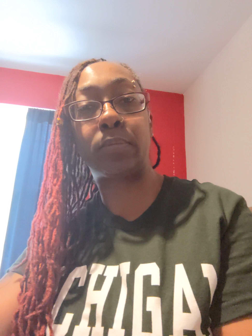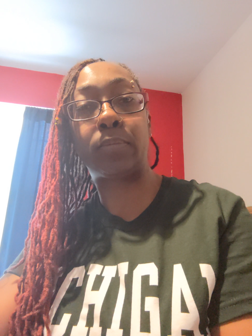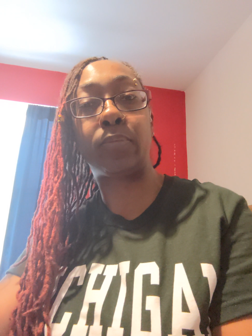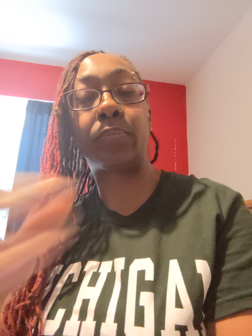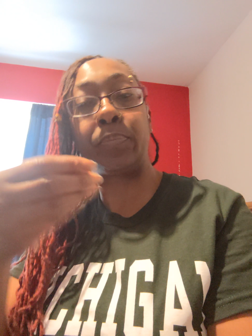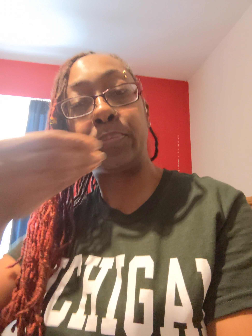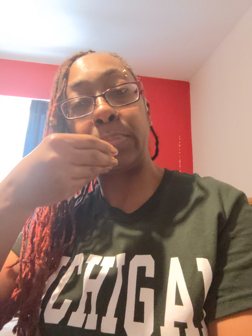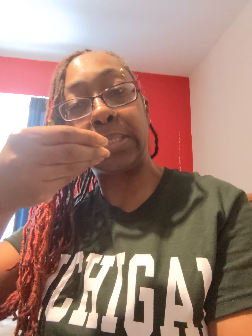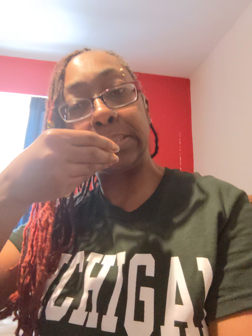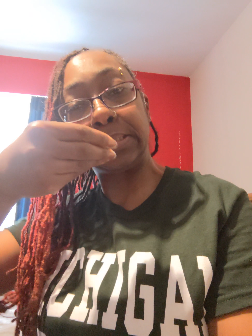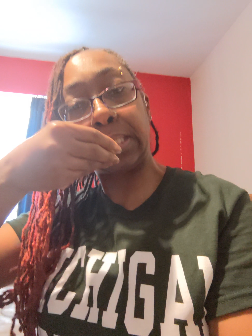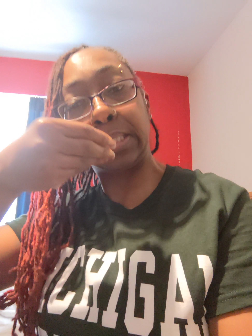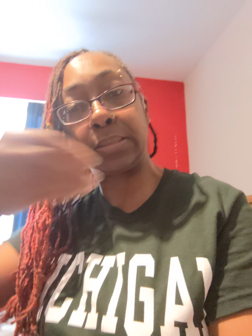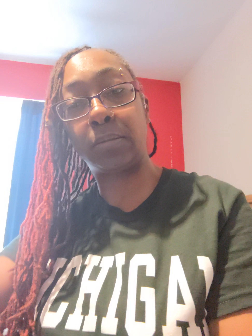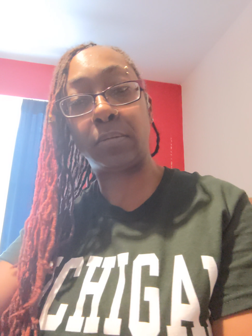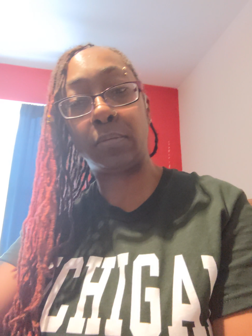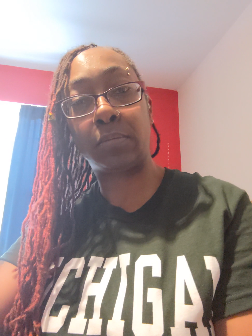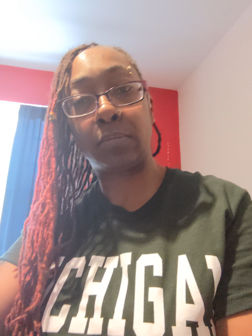pizza